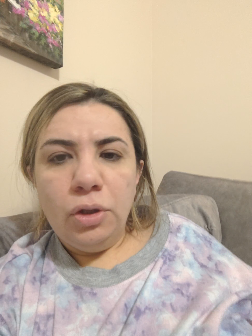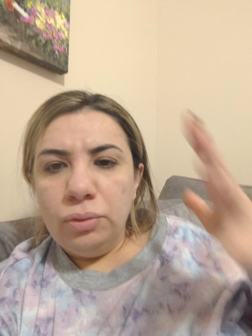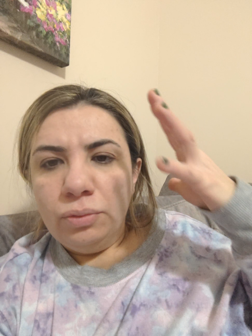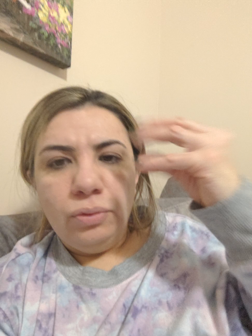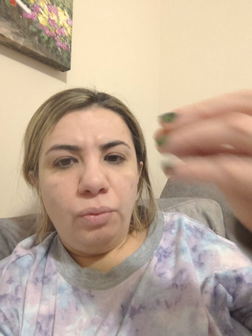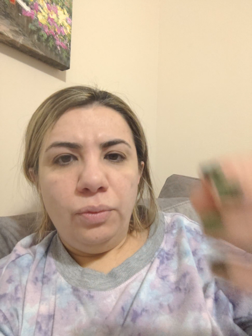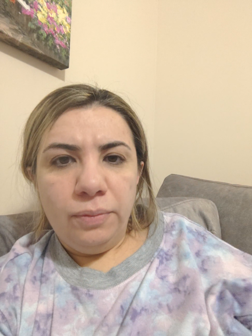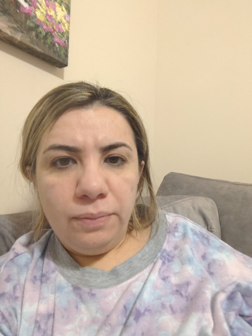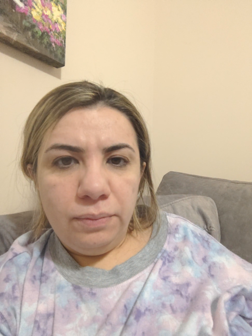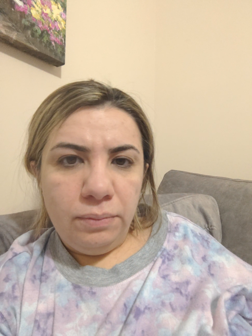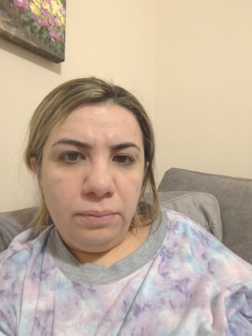go